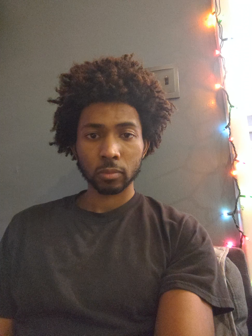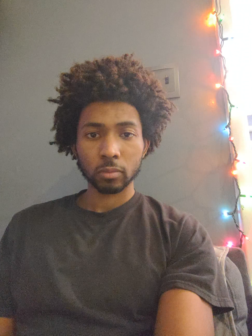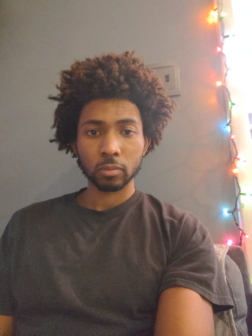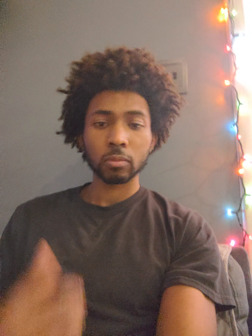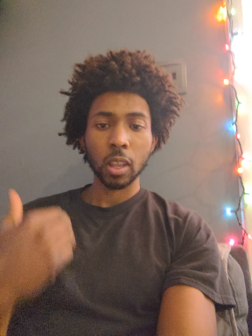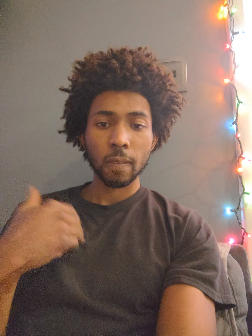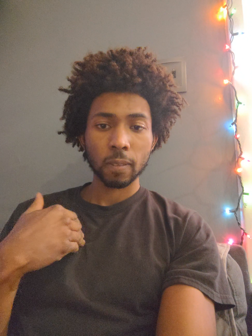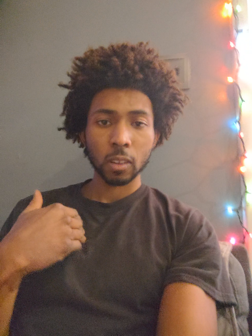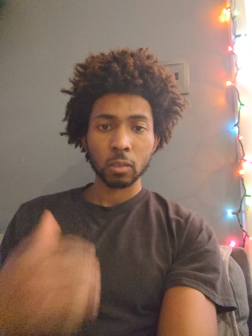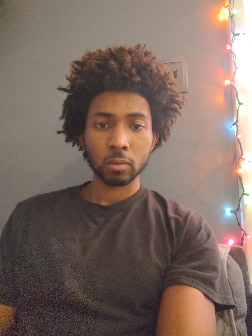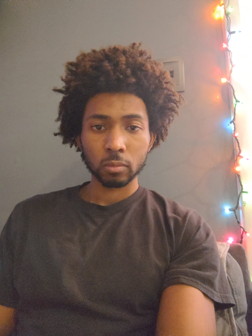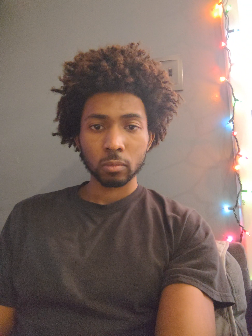have